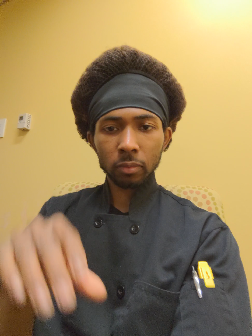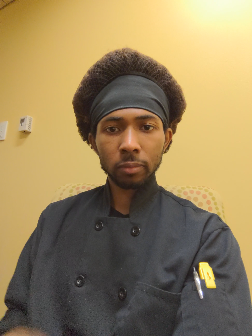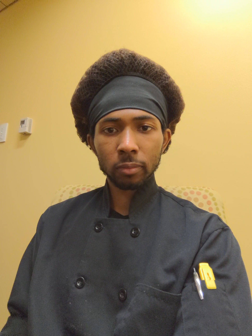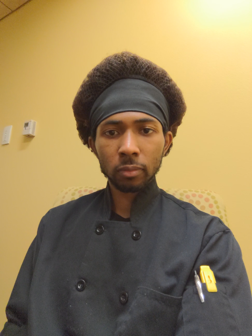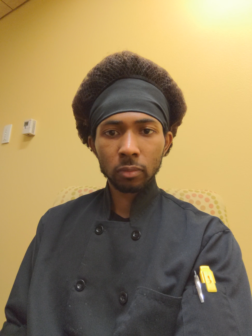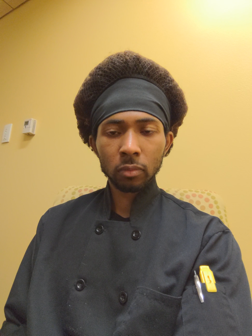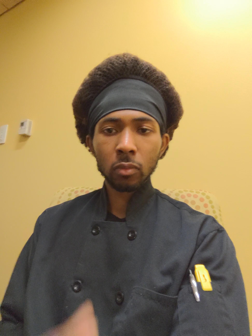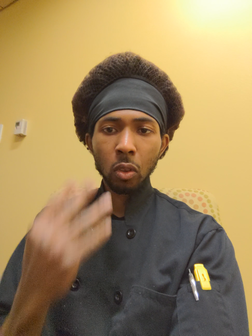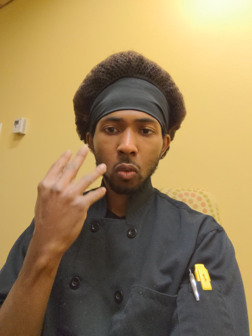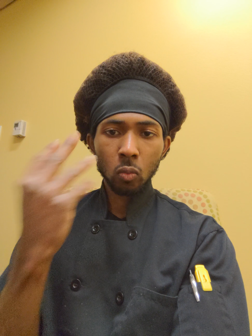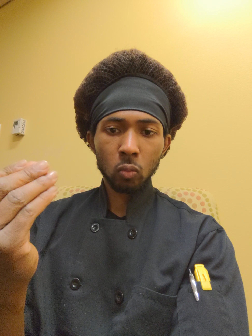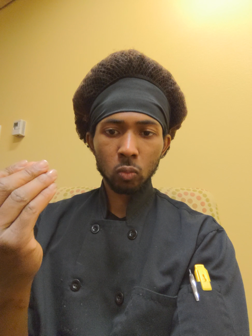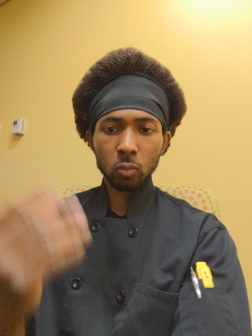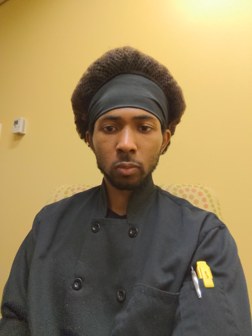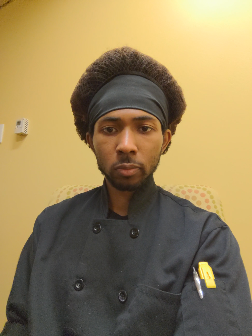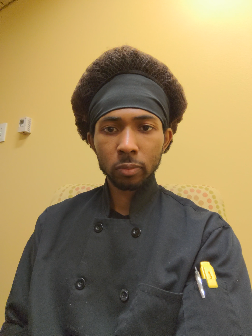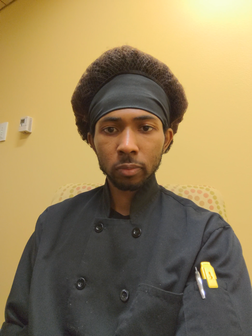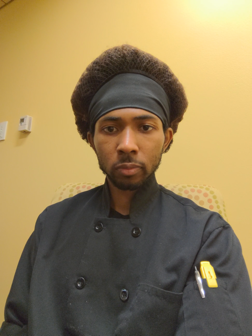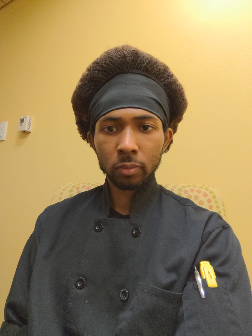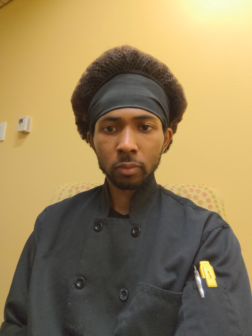going to